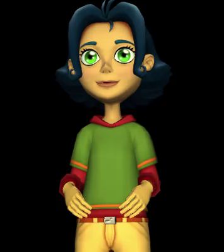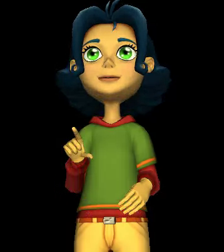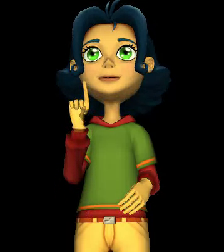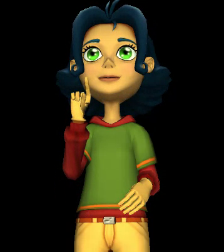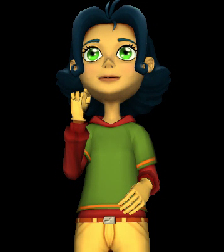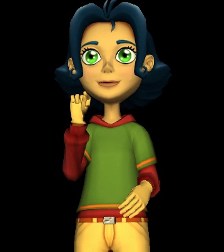20